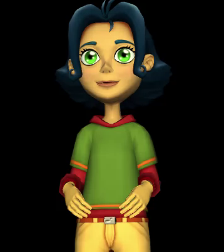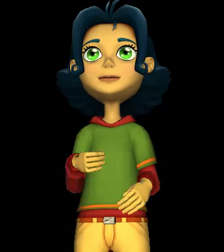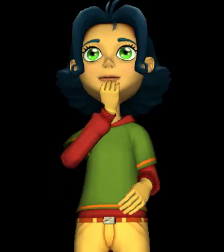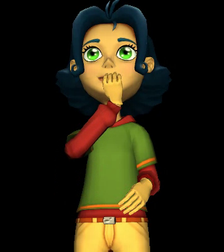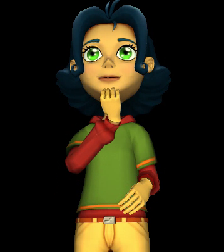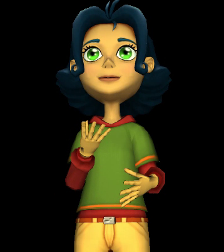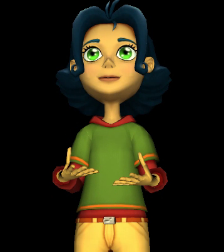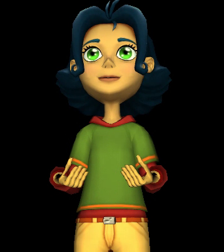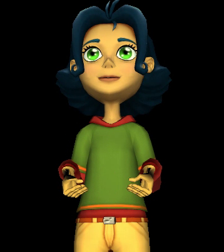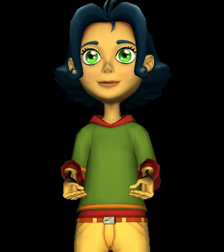مرحبا